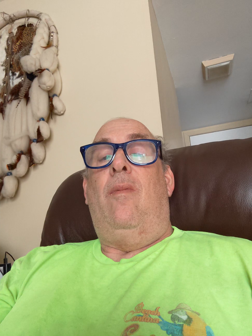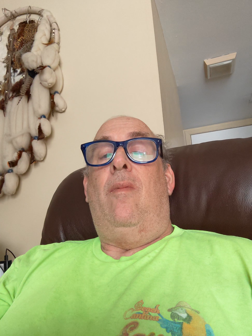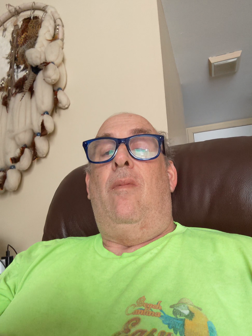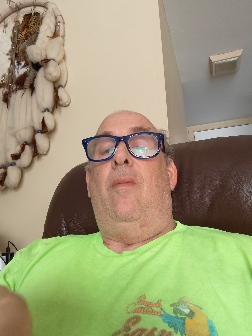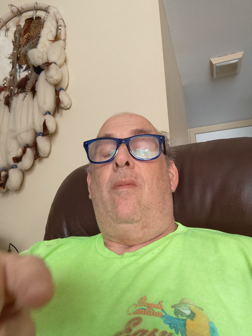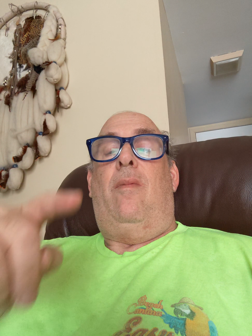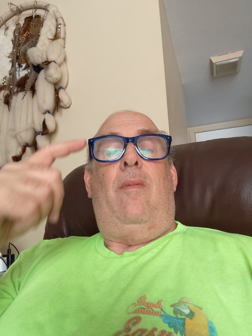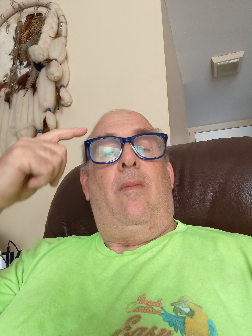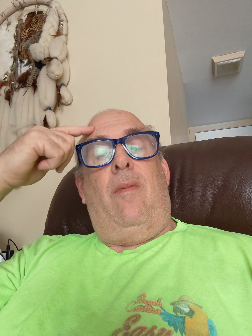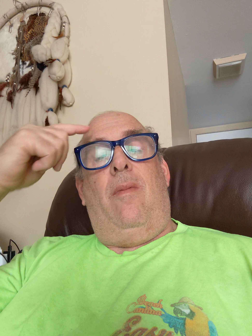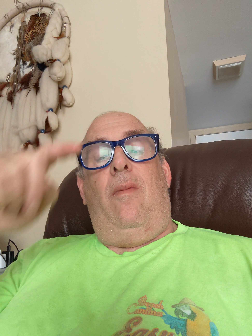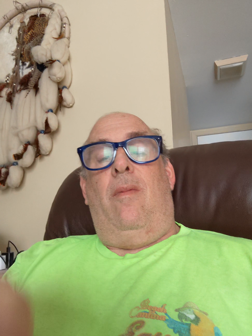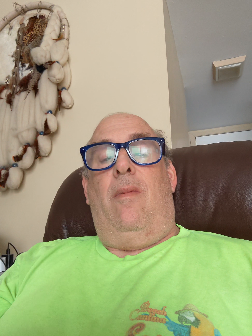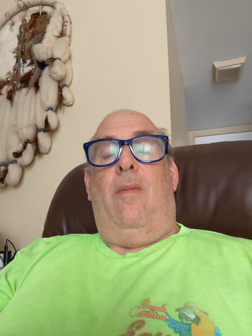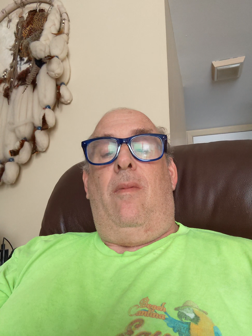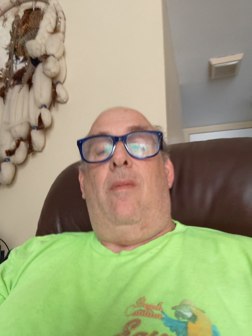penny